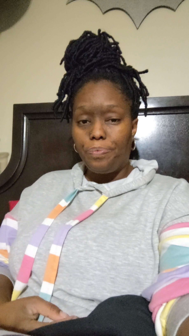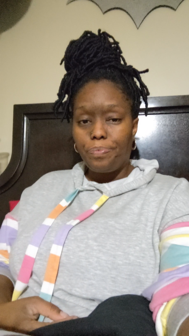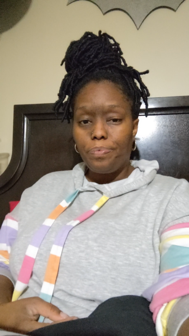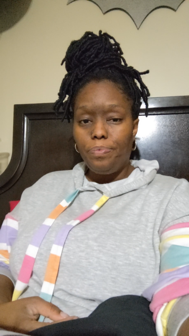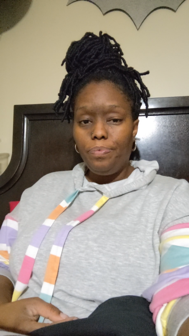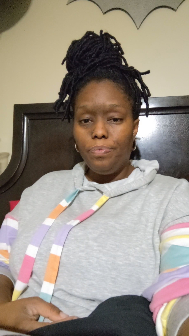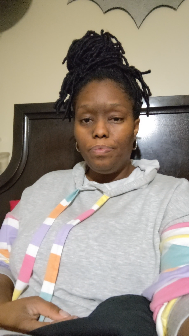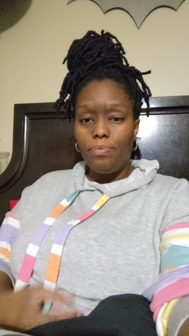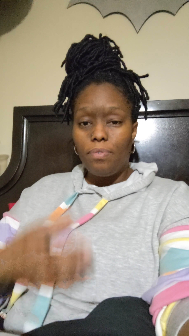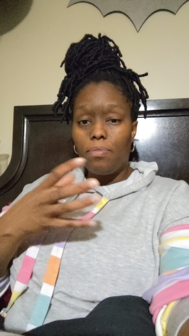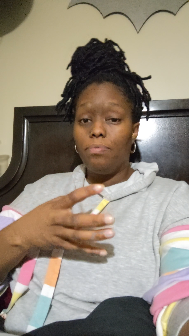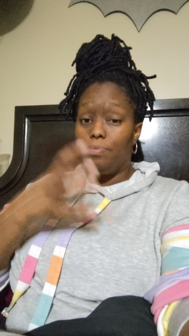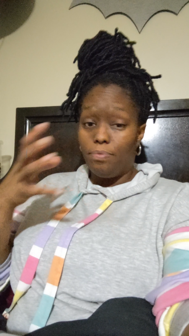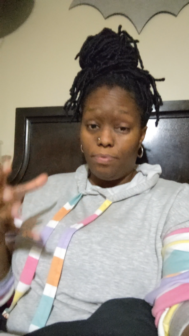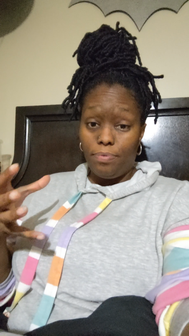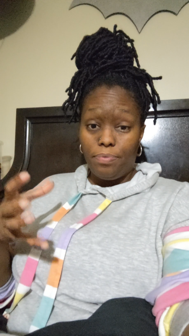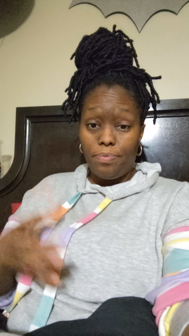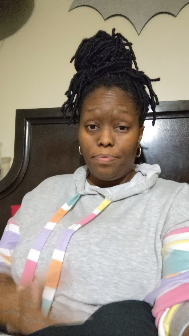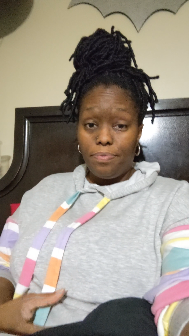a lot